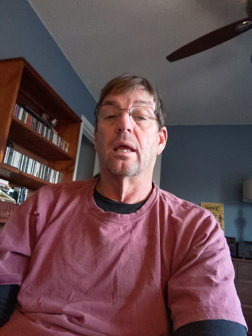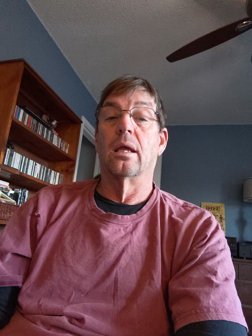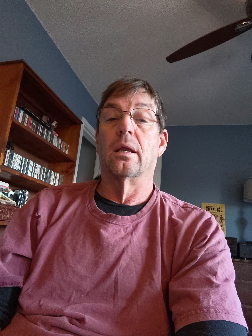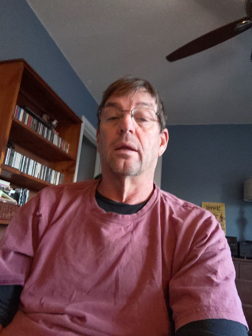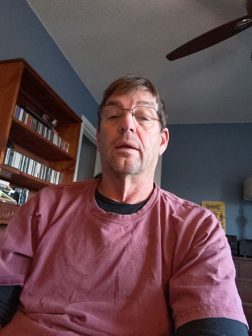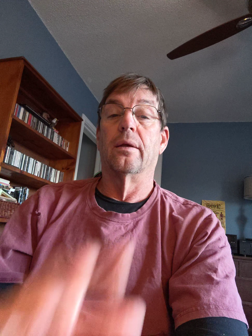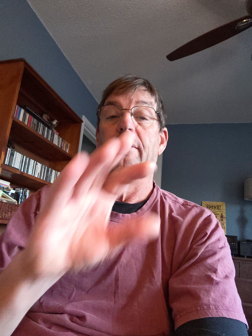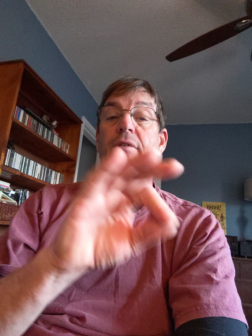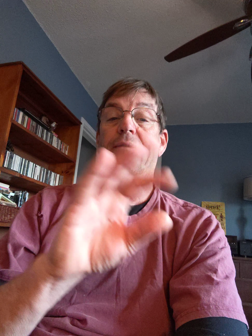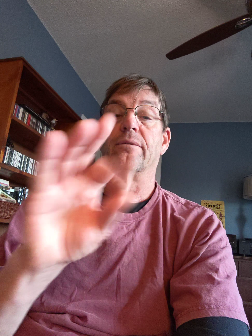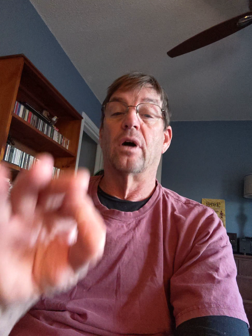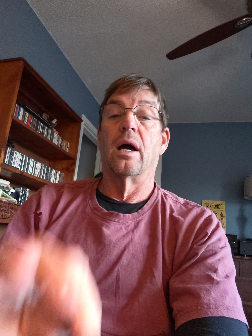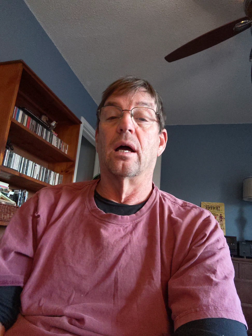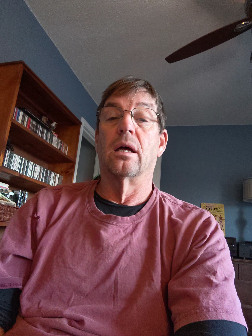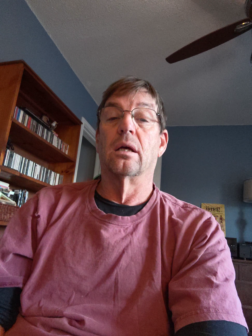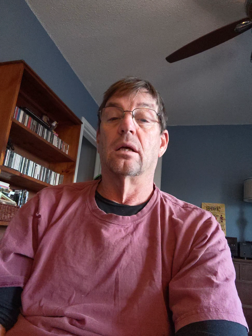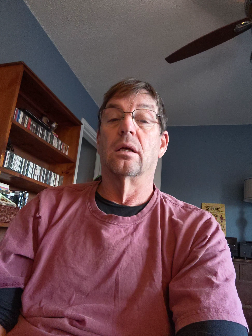french fries